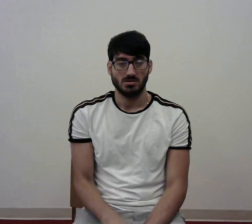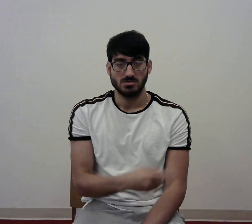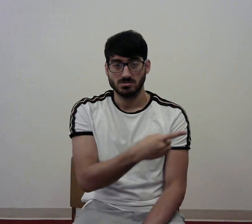siz